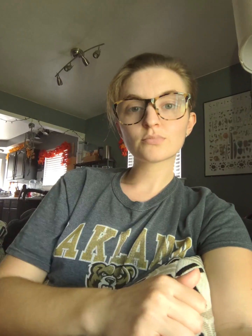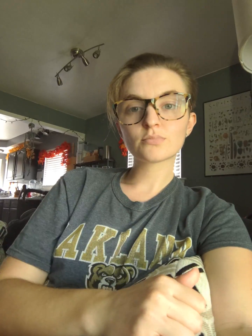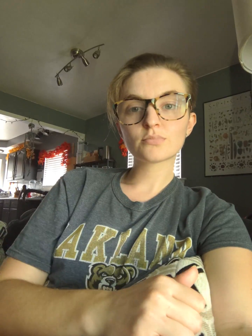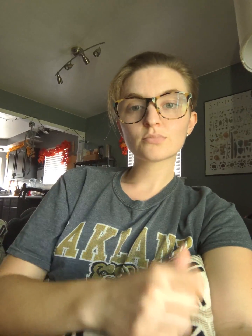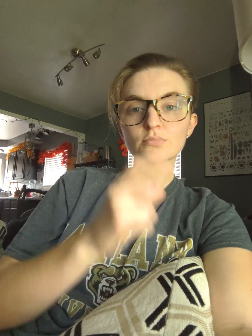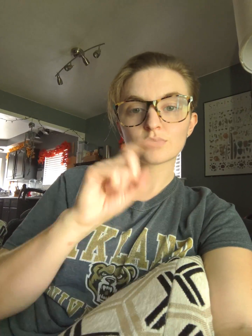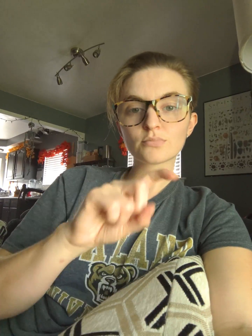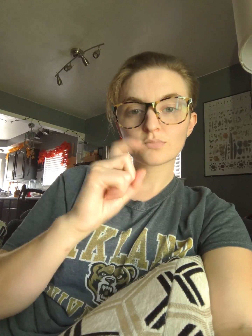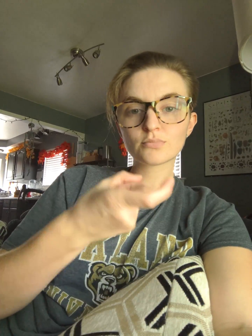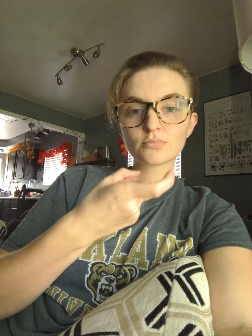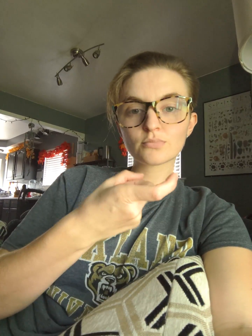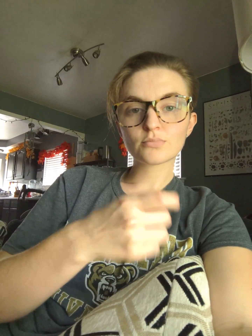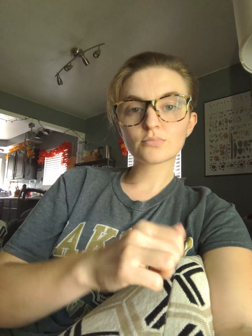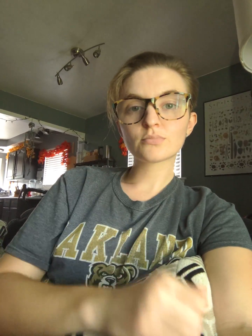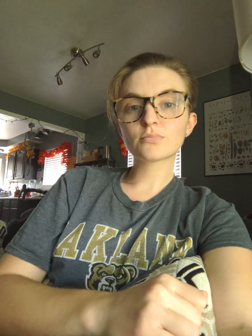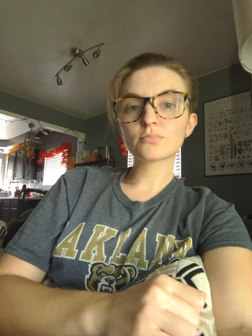friend